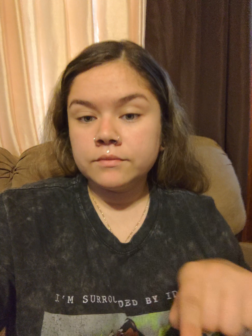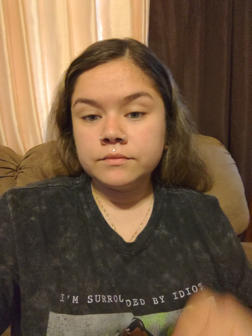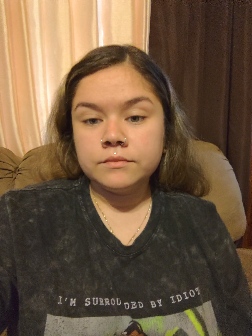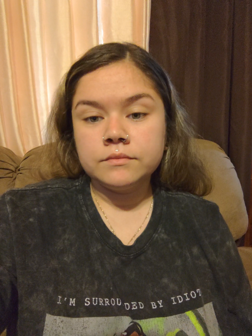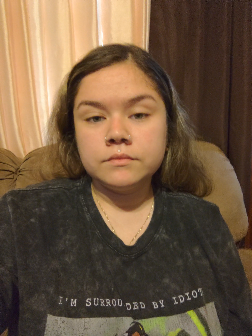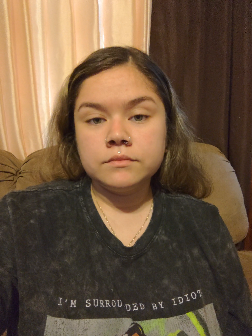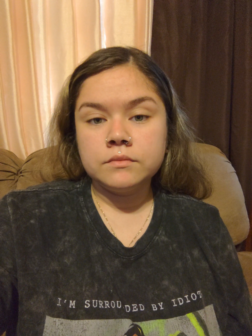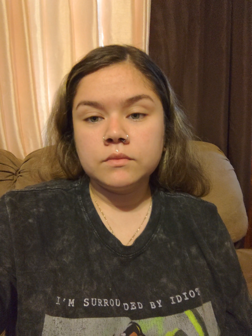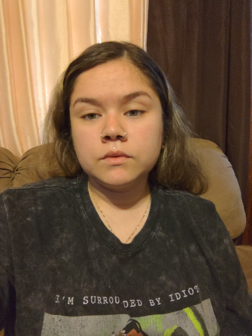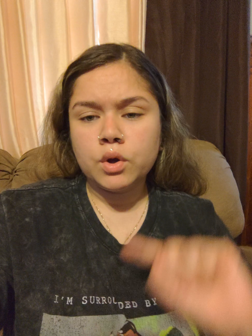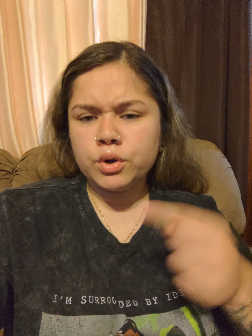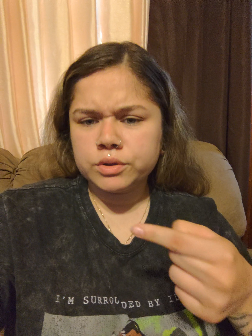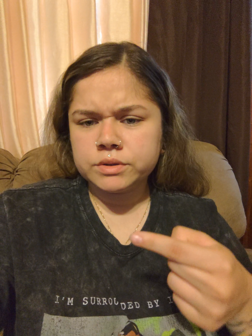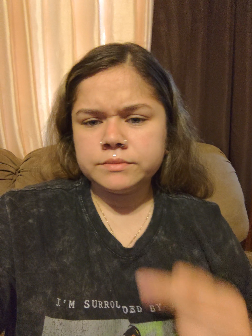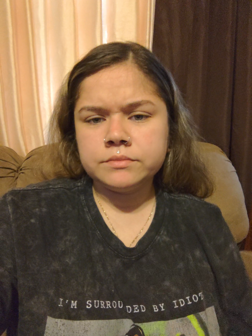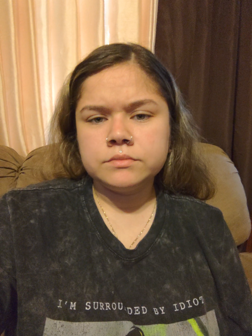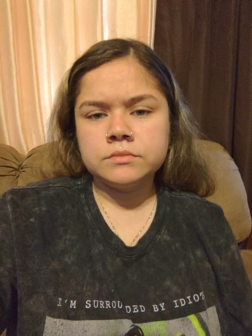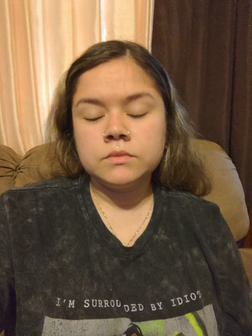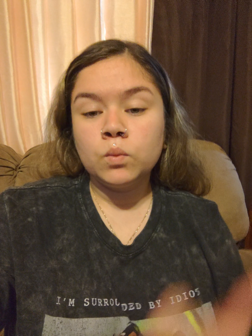hurt